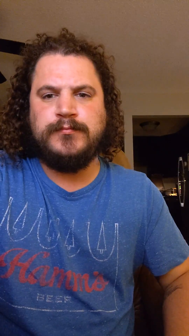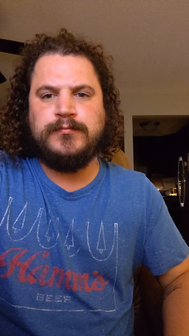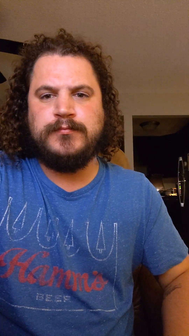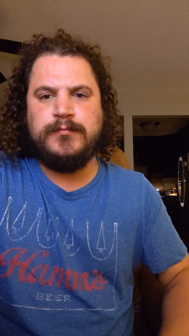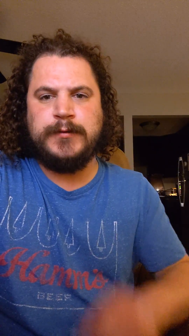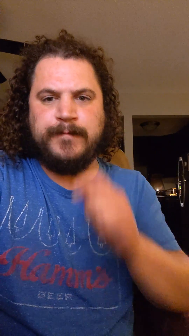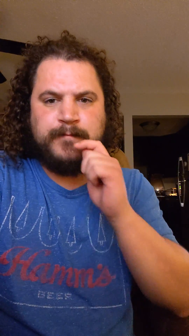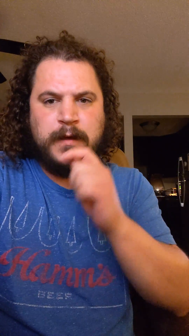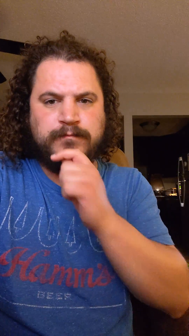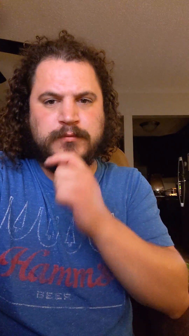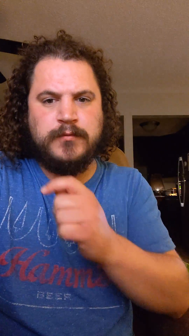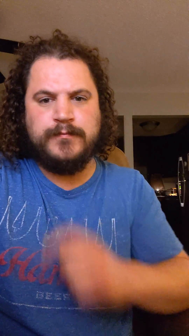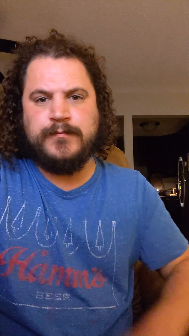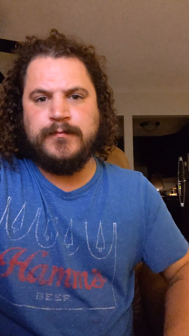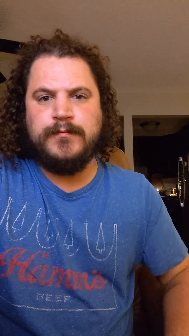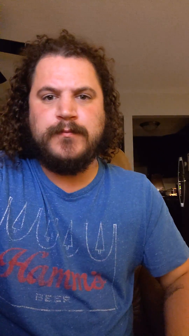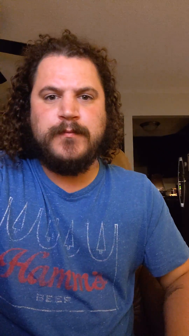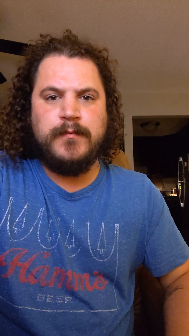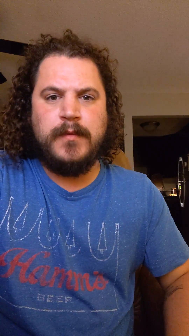popsicle